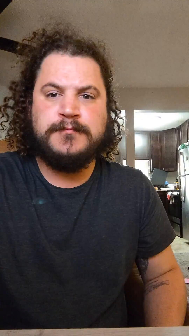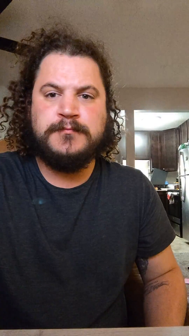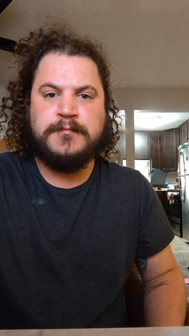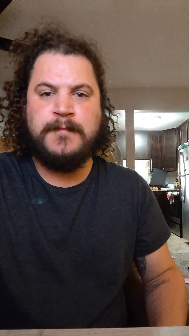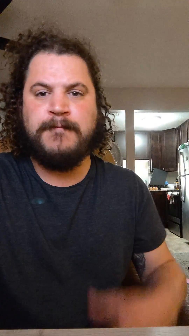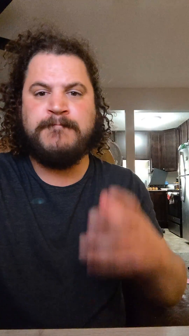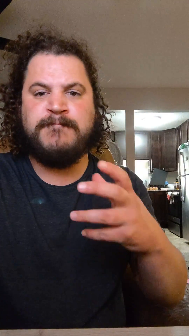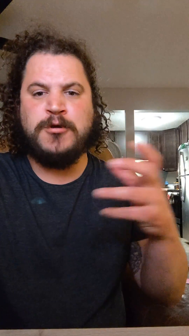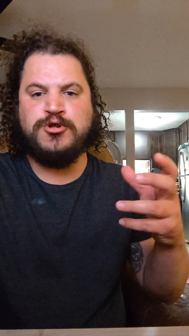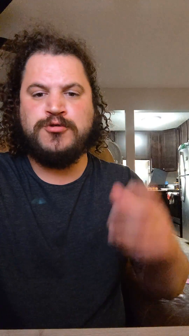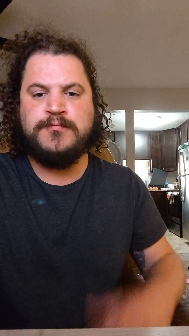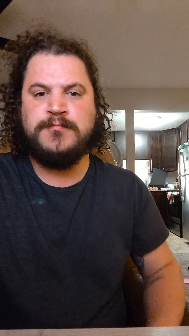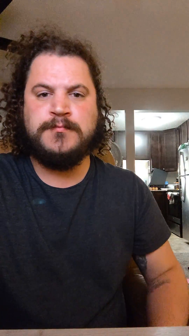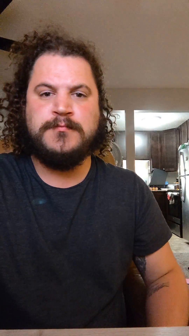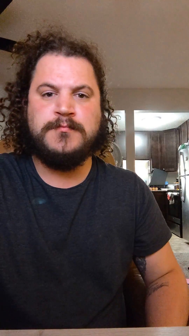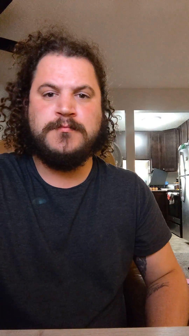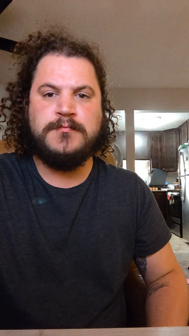much